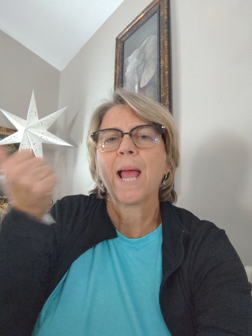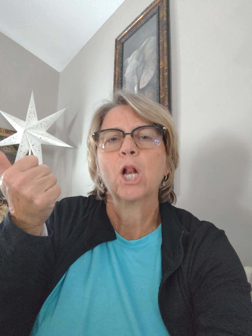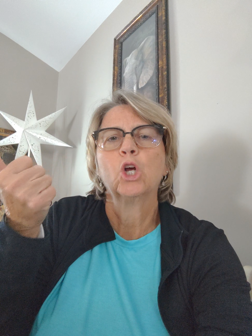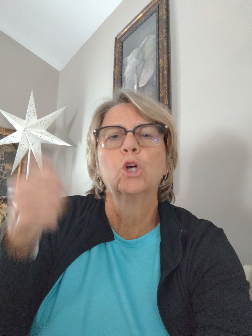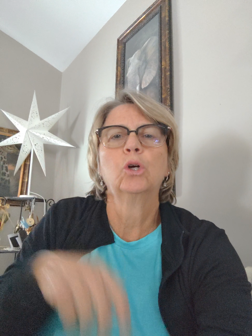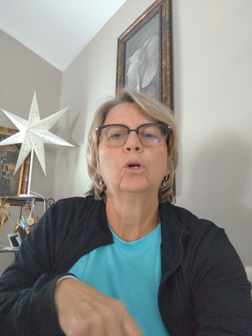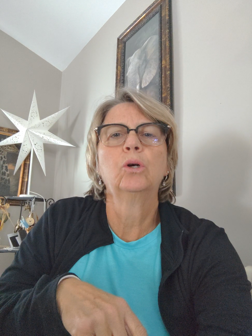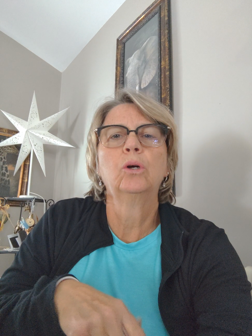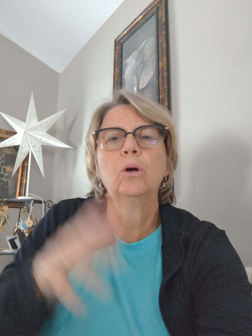better